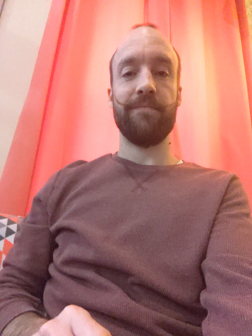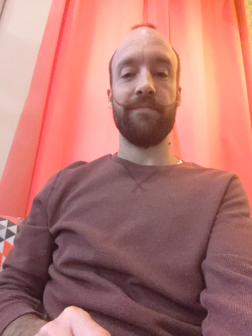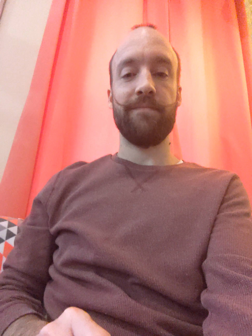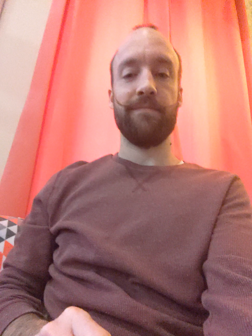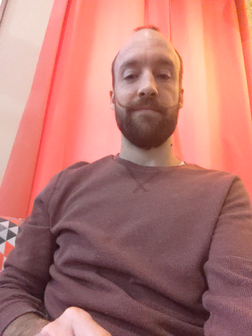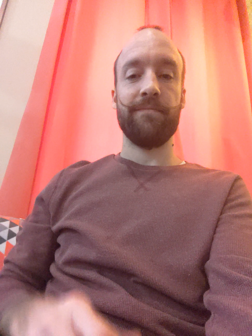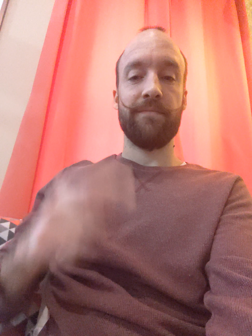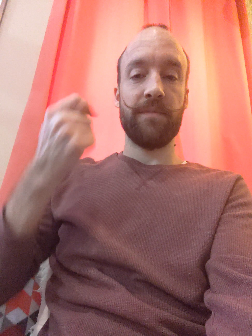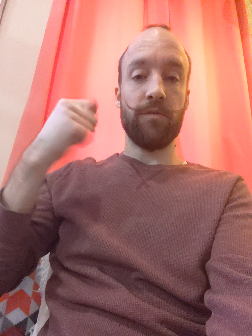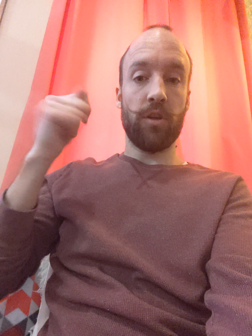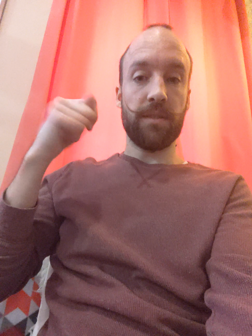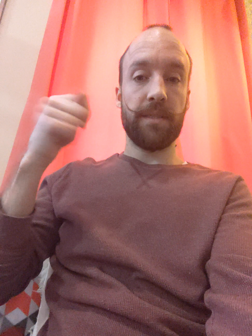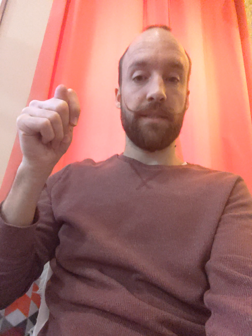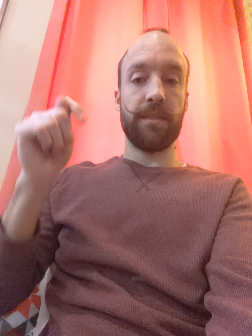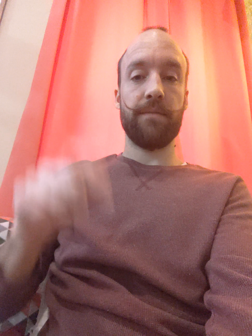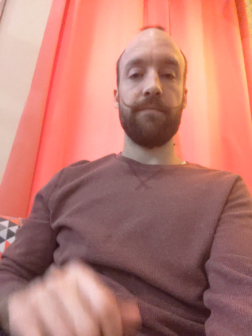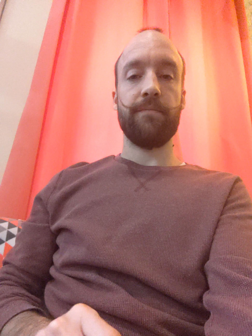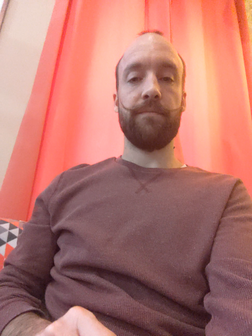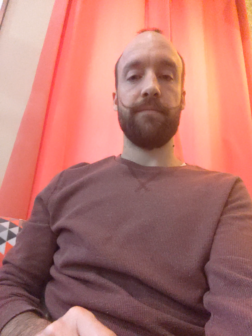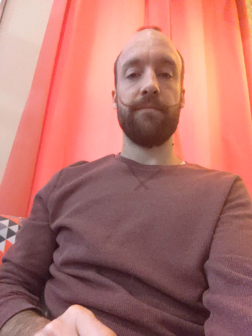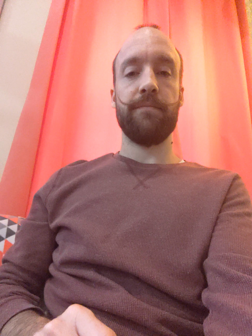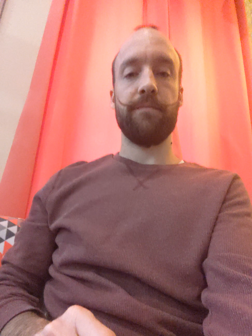toy